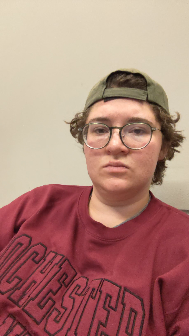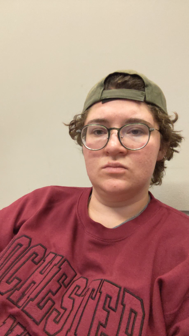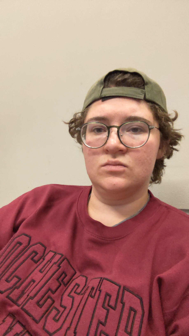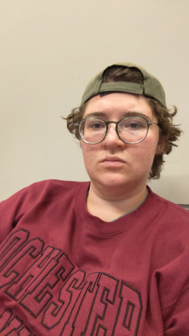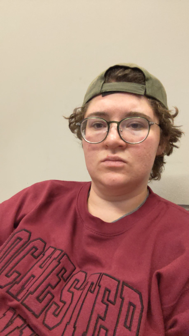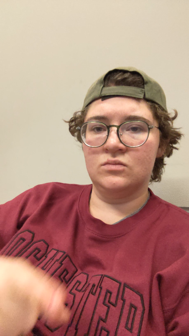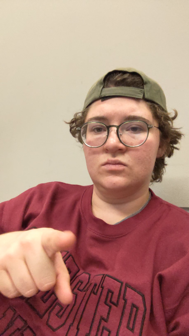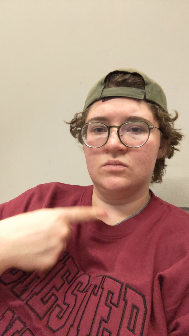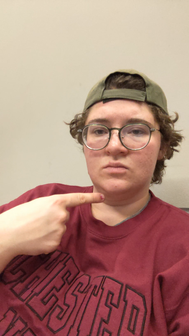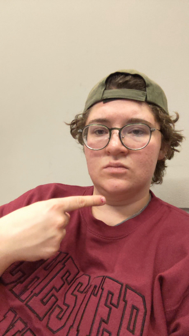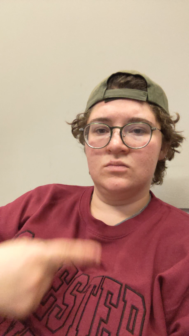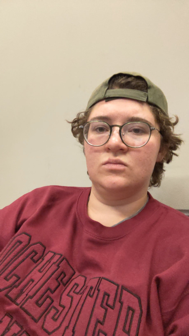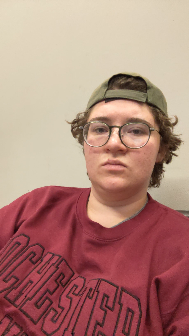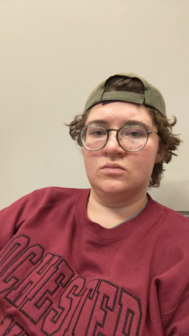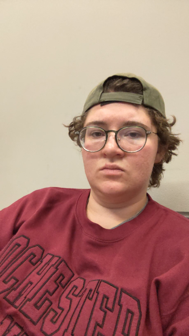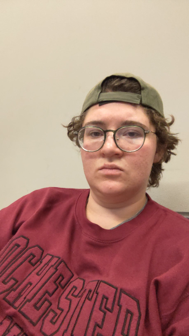long